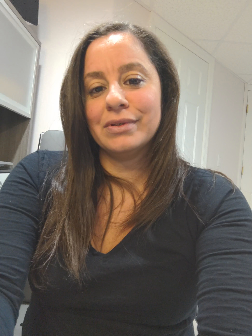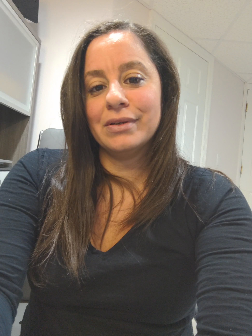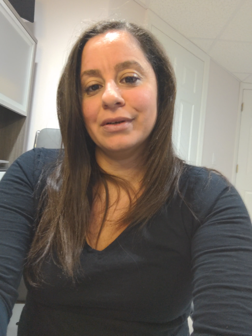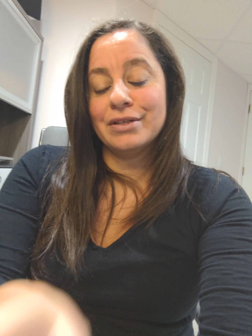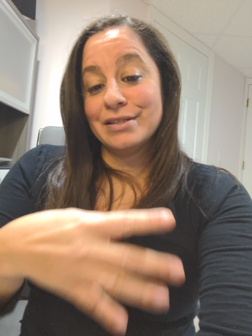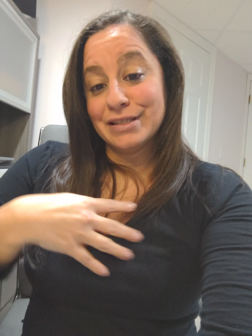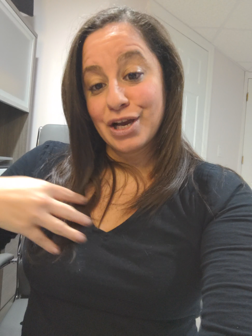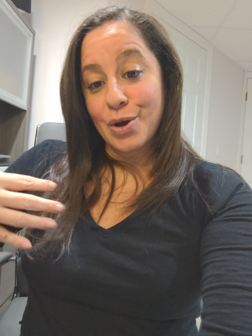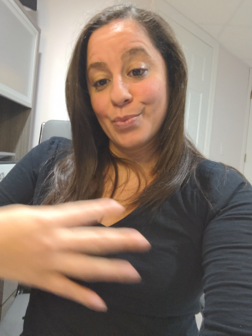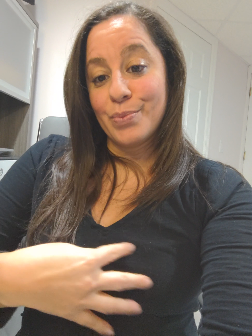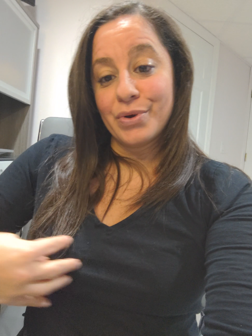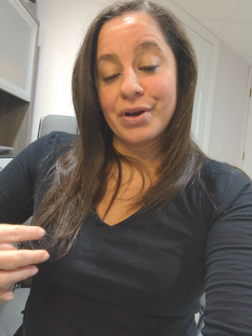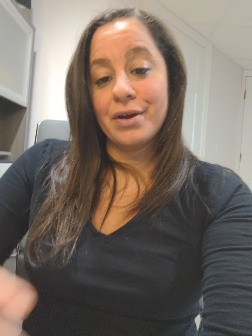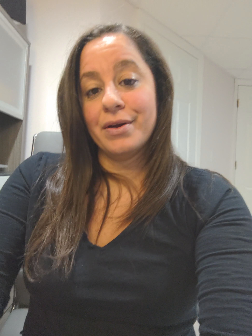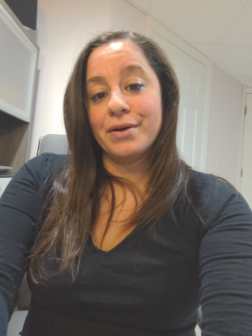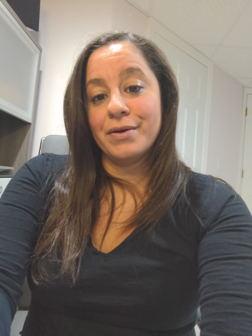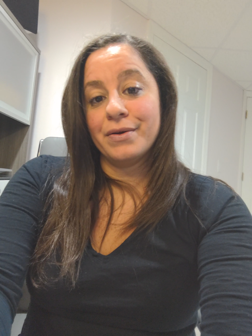zebra